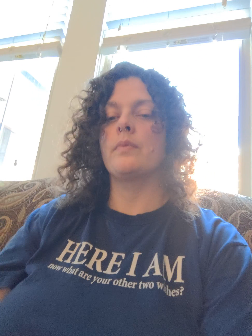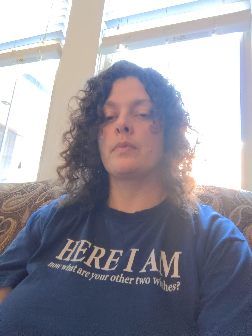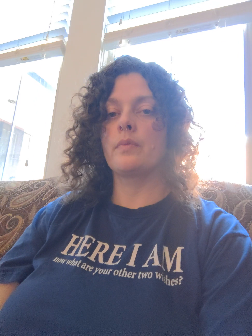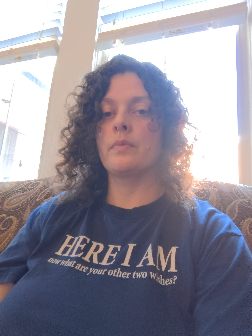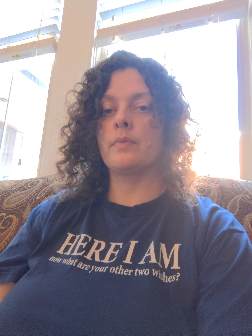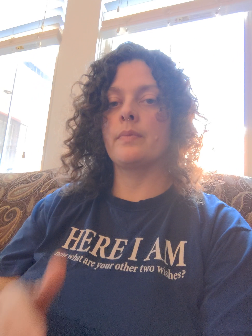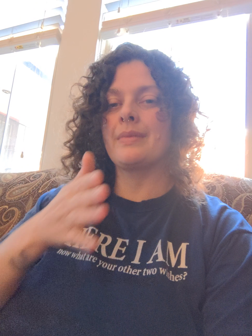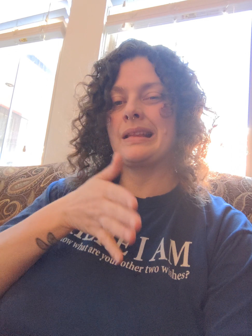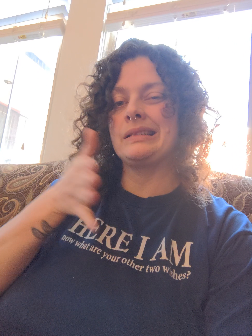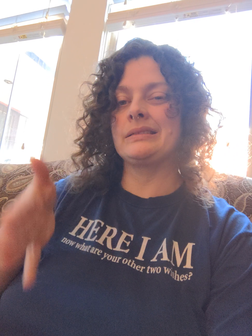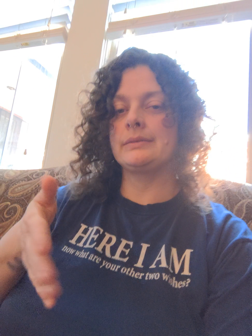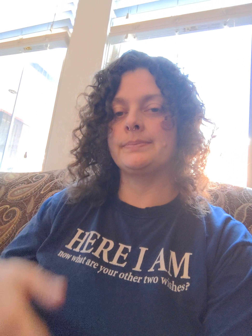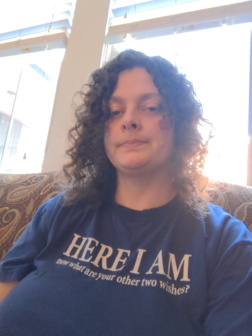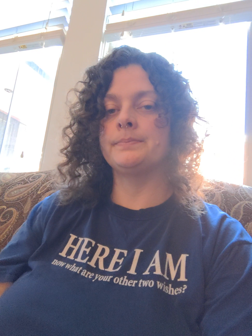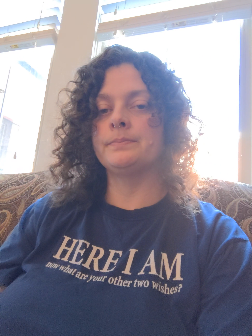beside